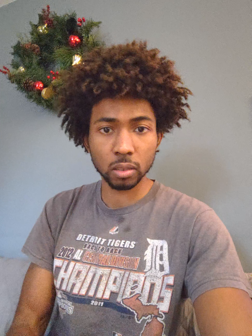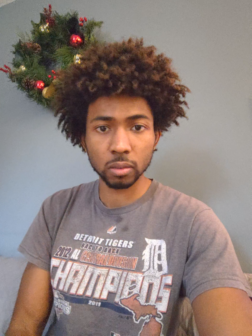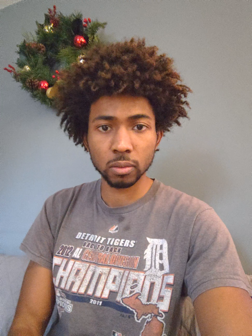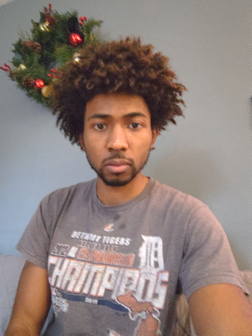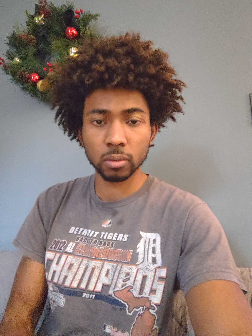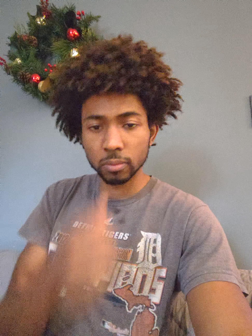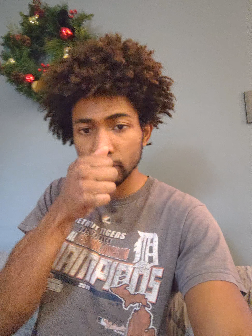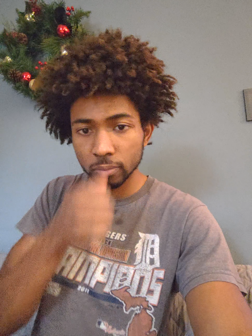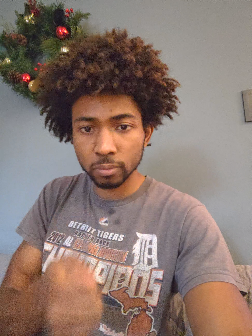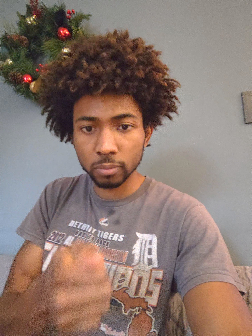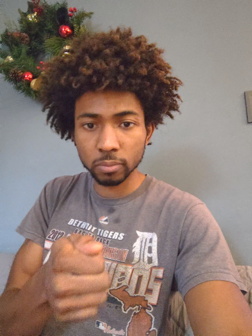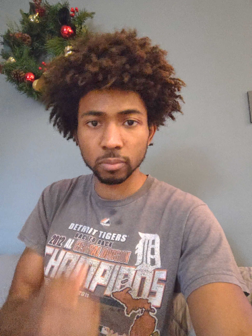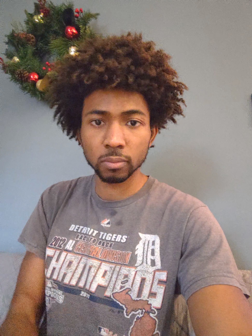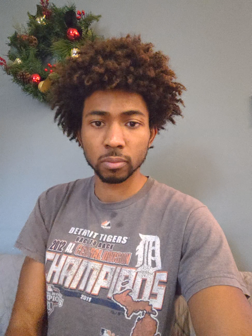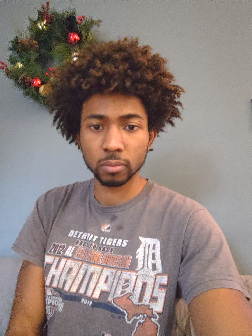hide